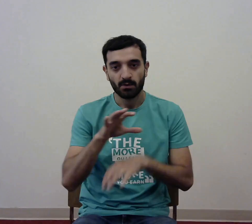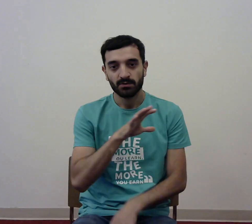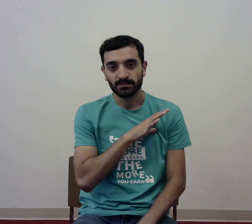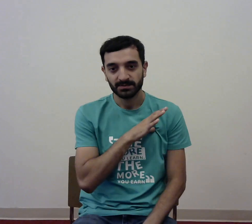olmaq